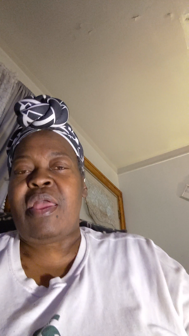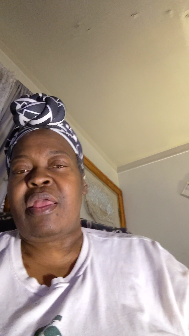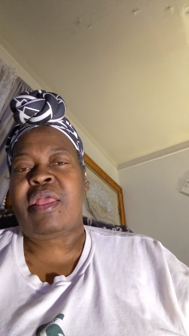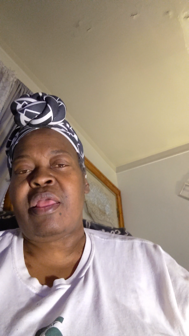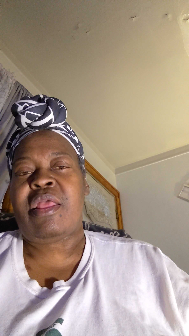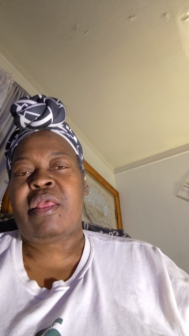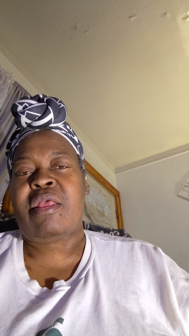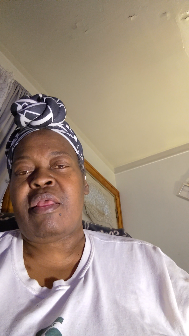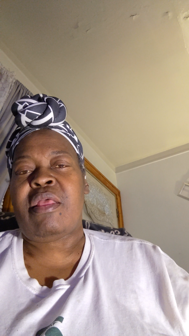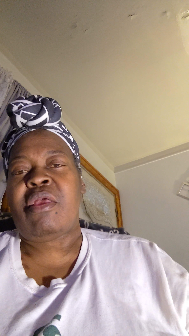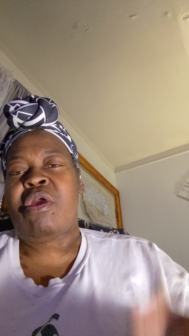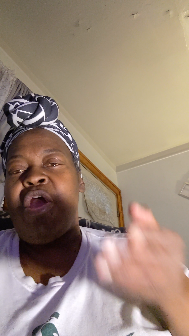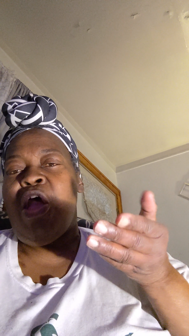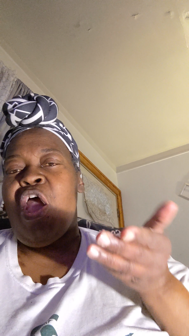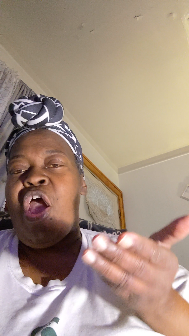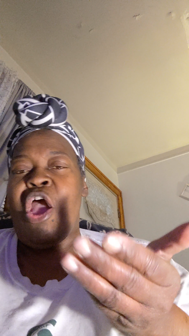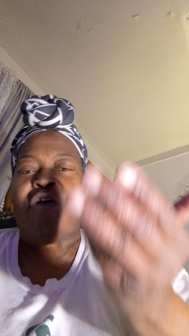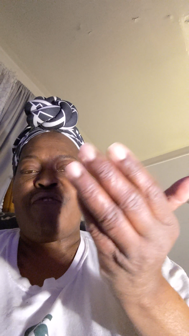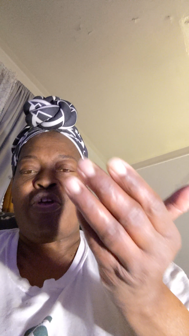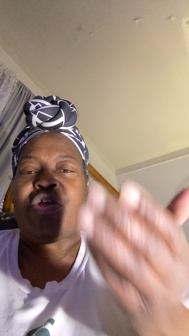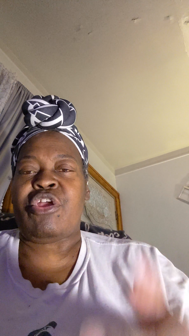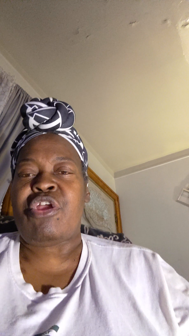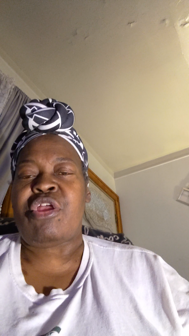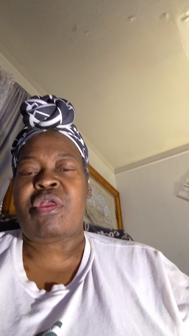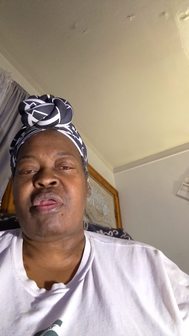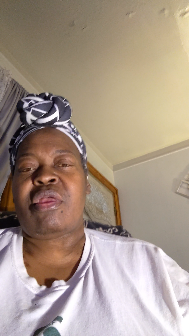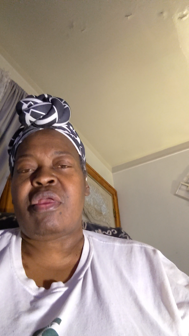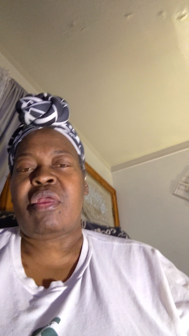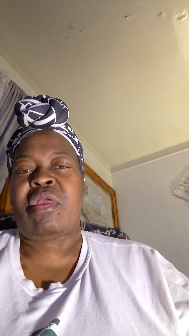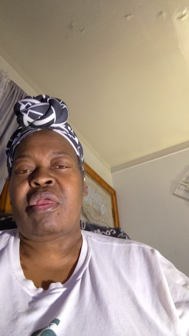oven